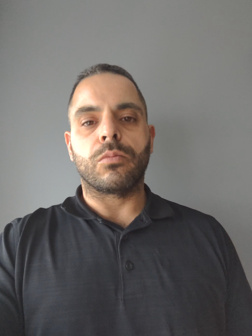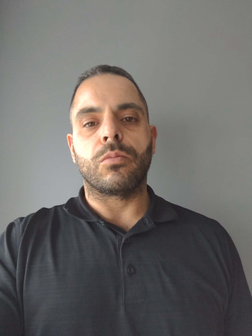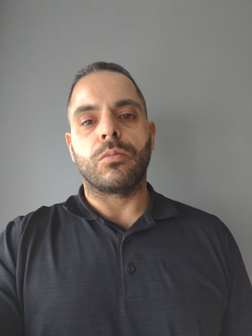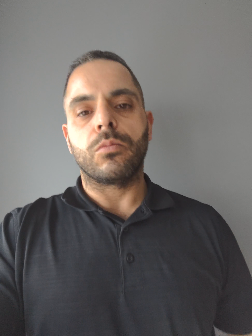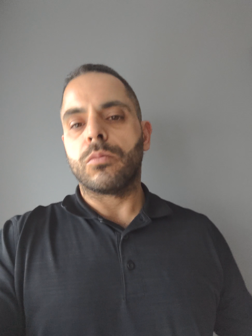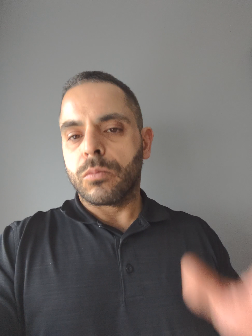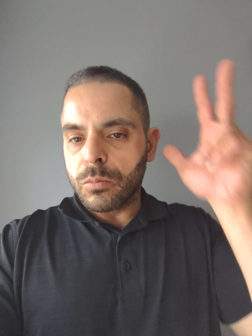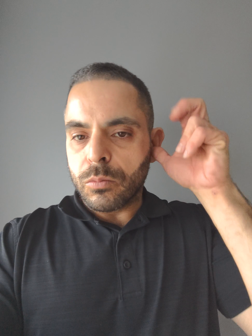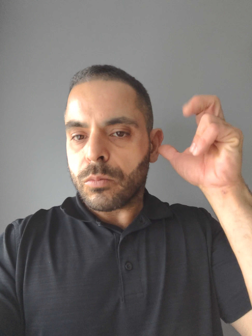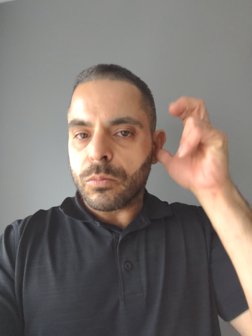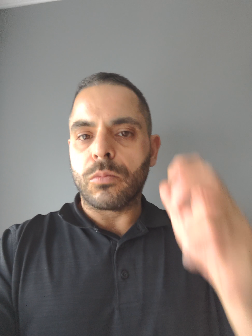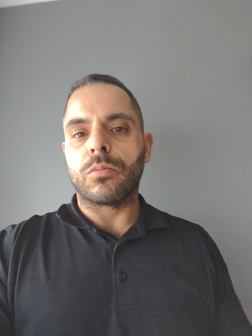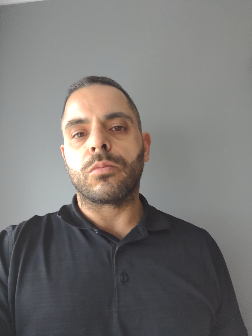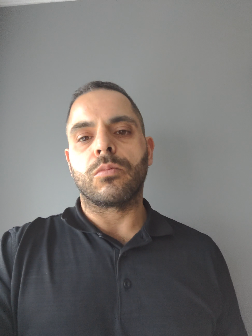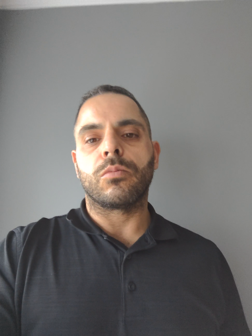hear